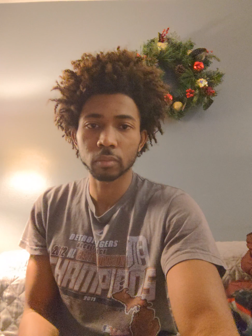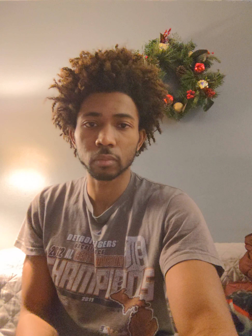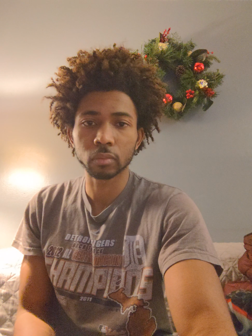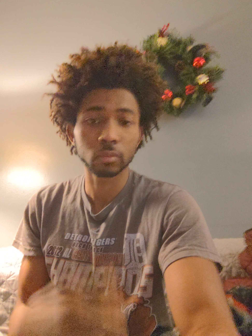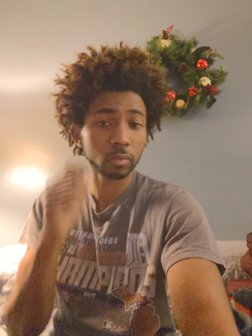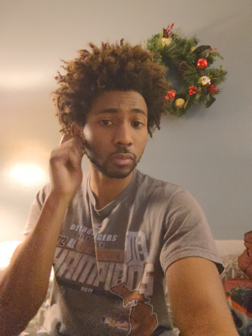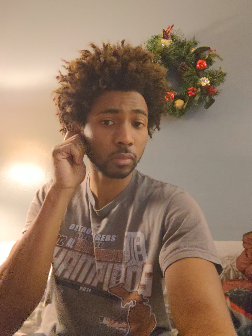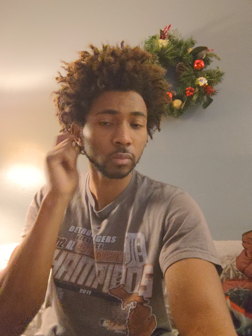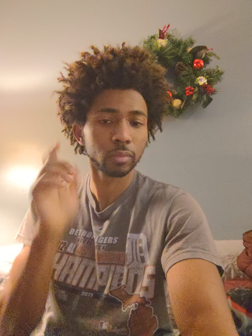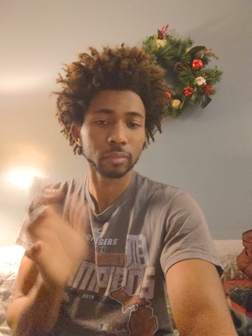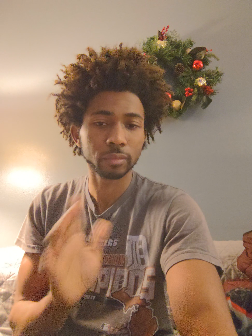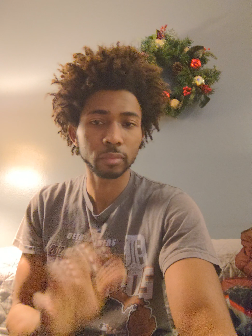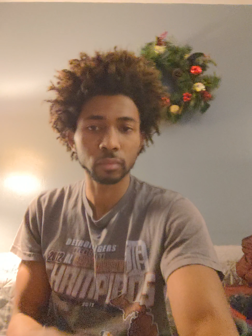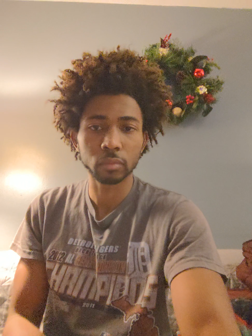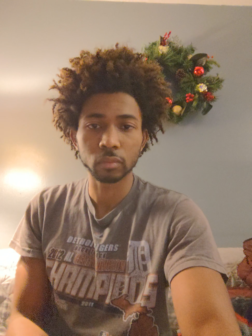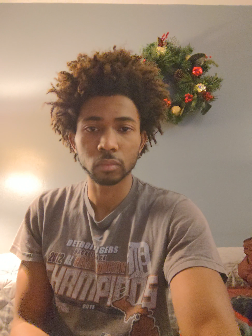hear